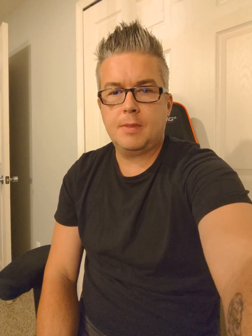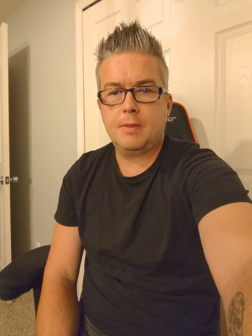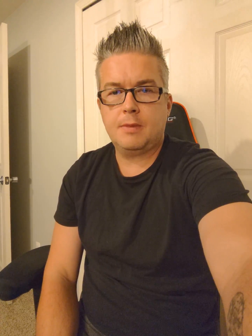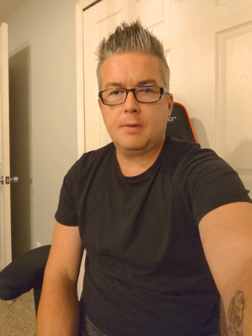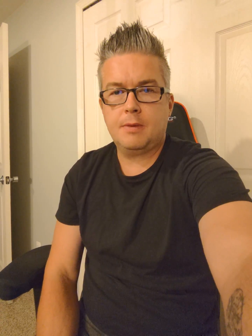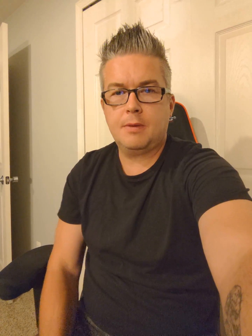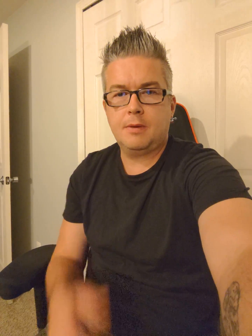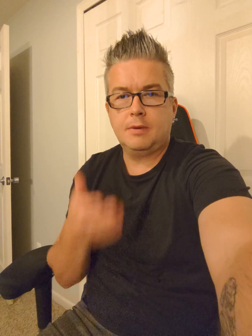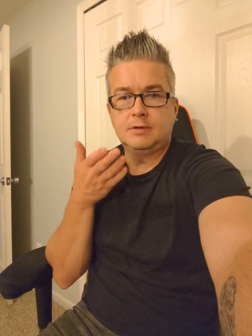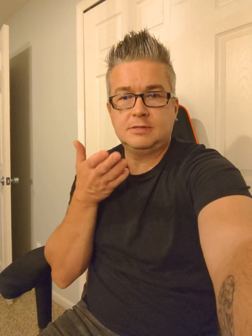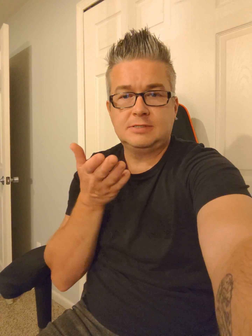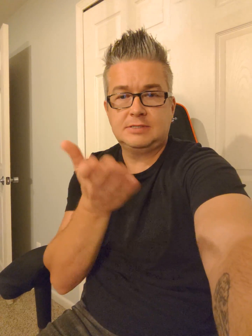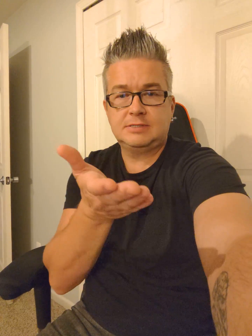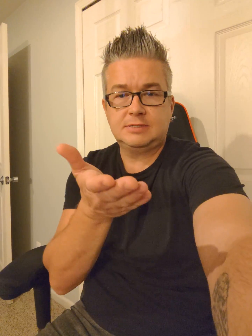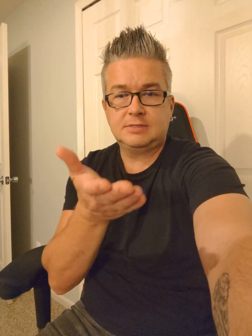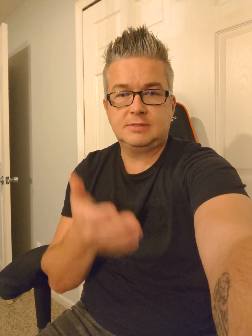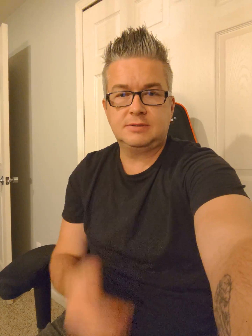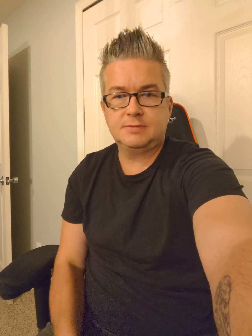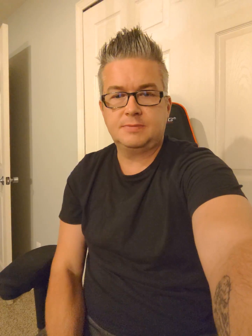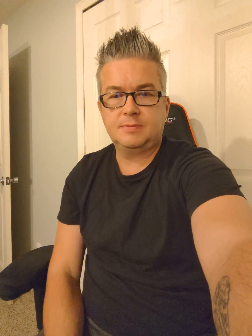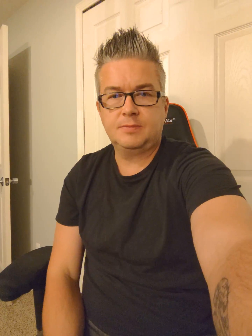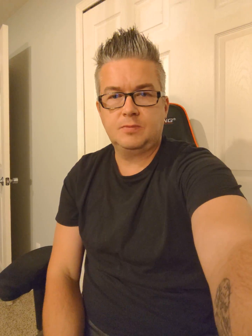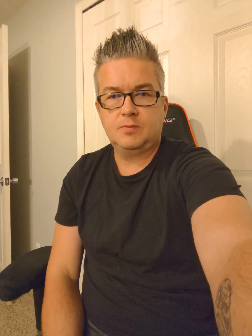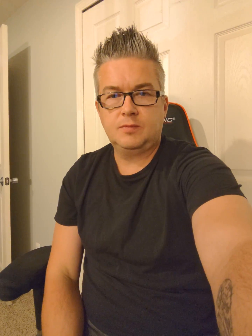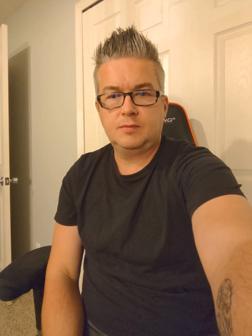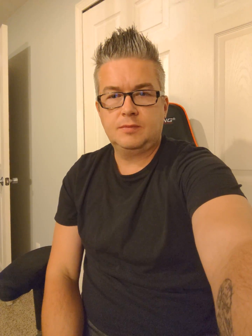oven